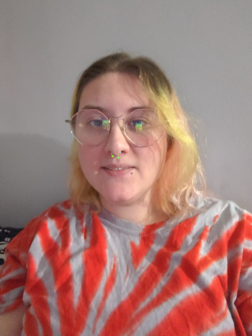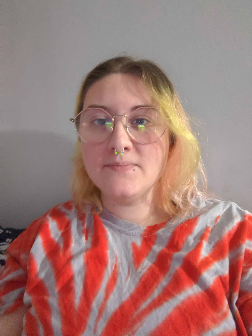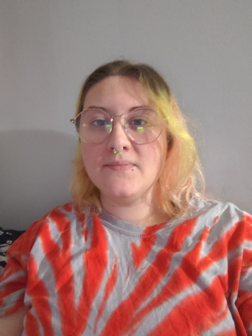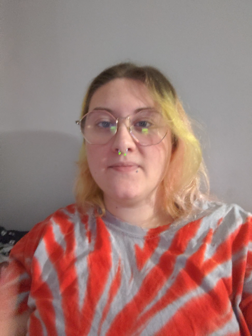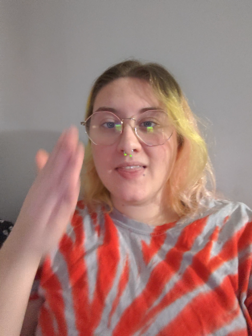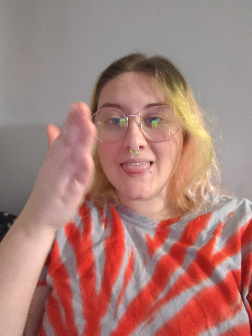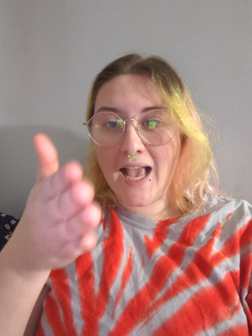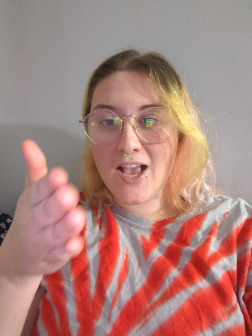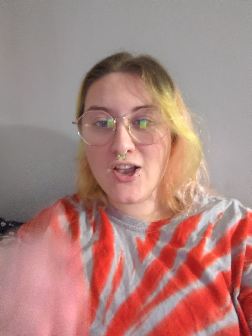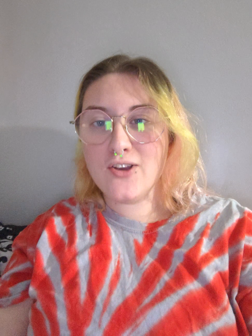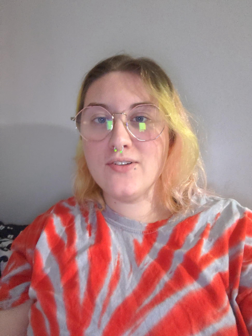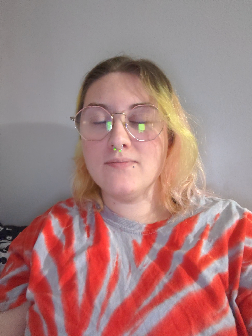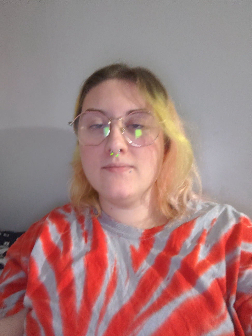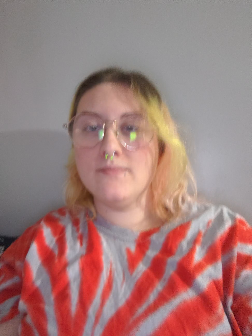there